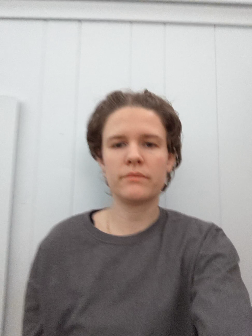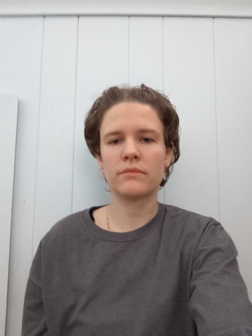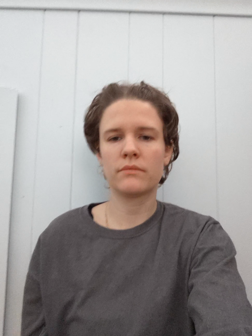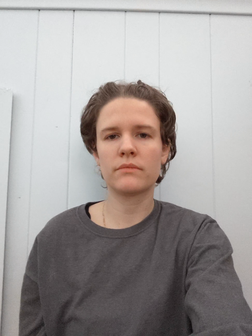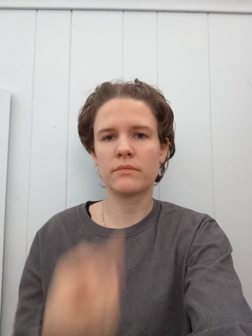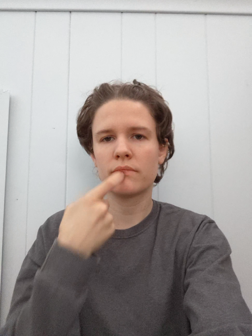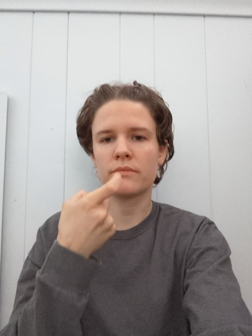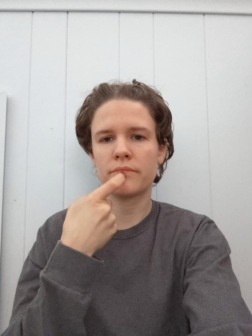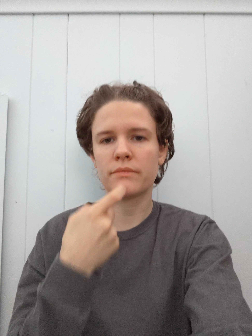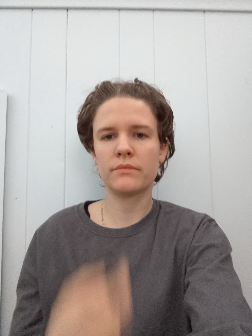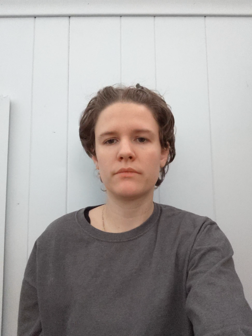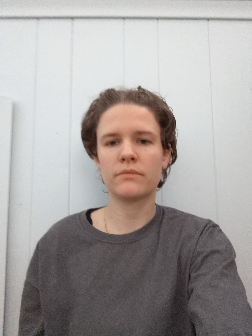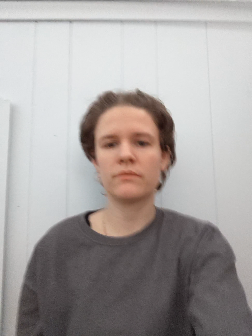window